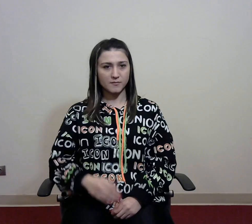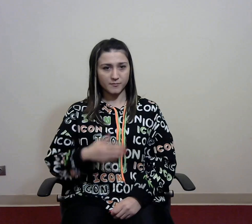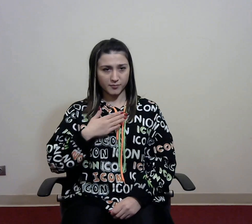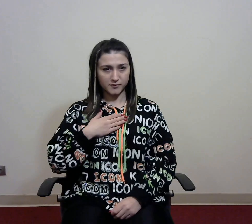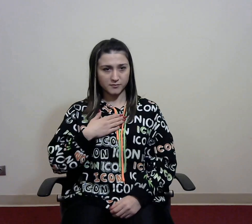mən